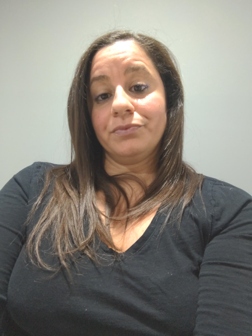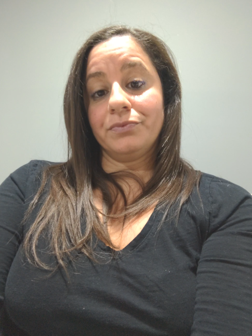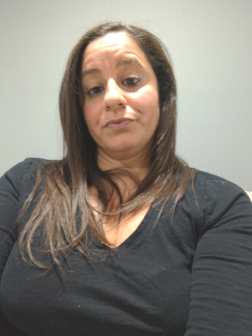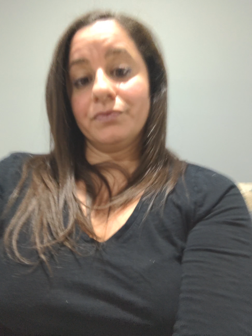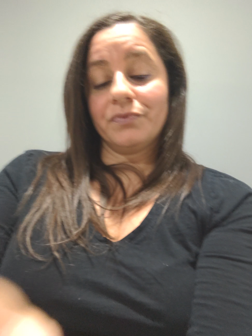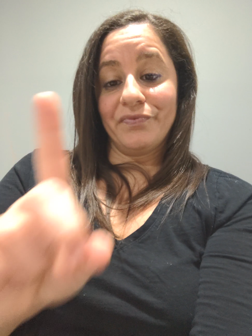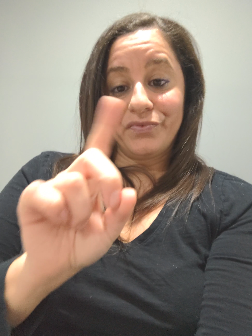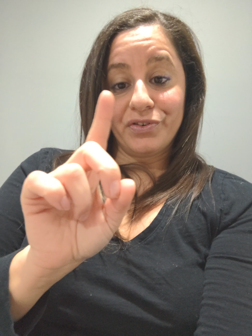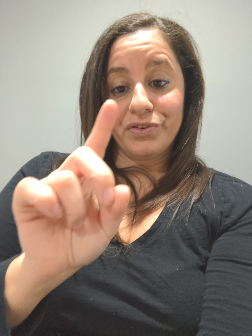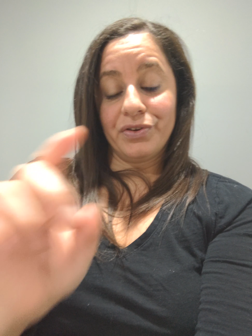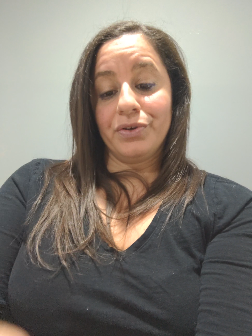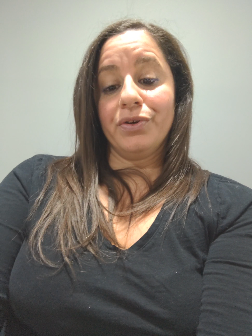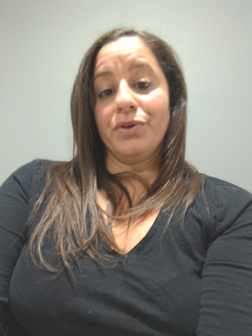finger